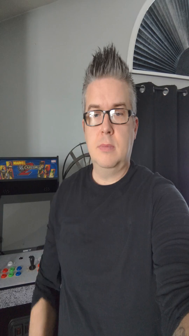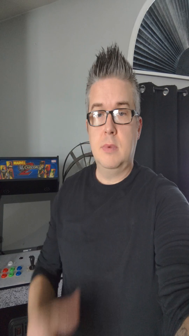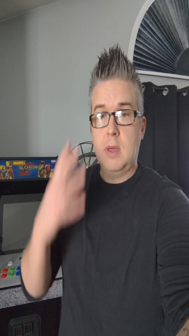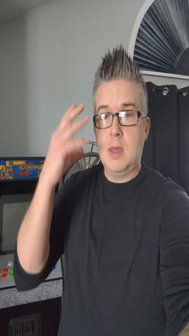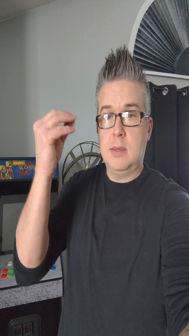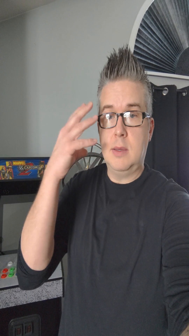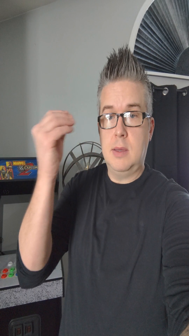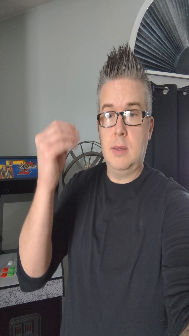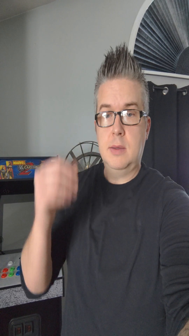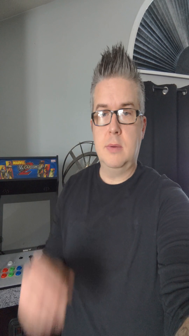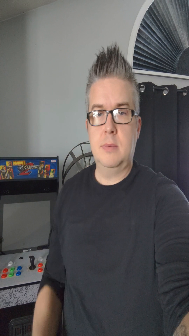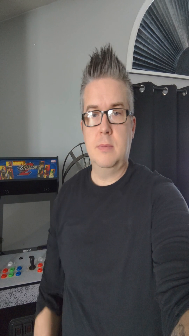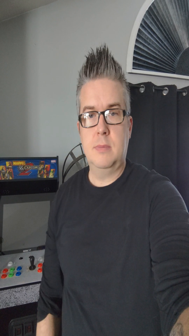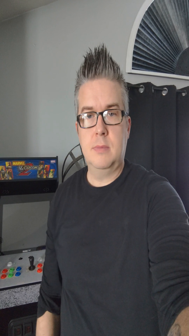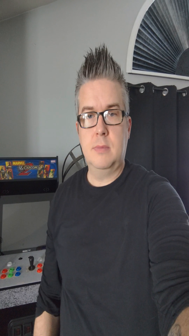outside